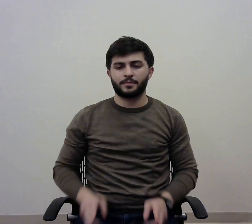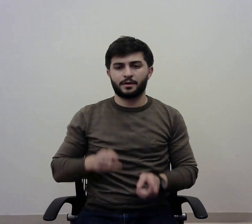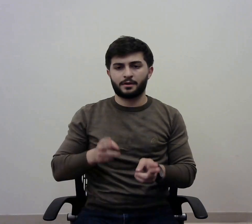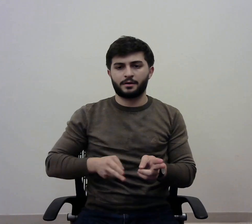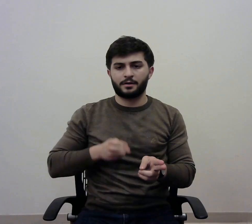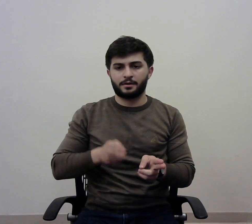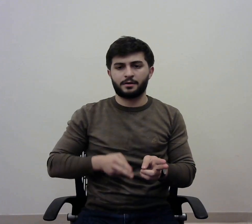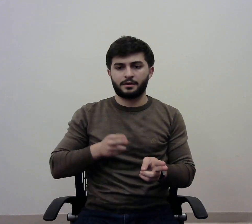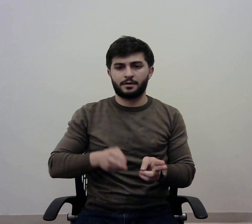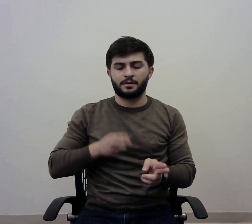qatar